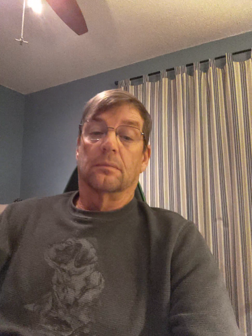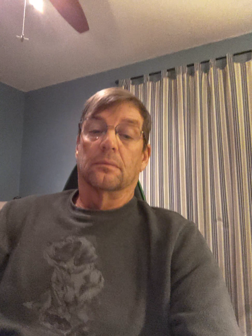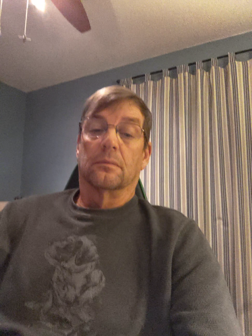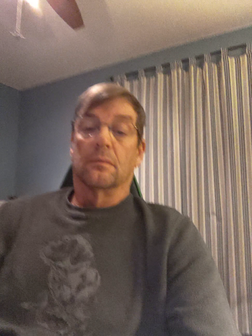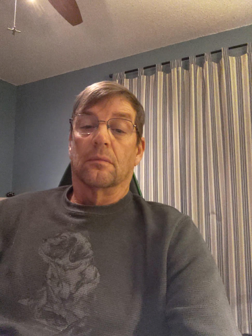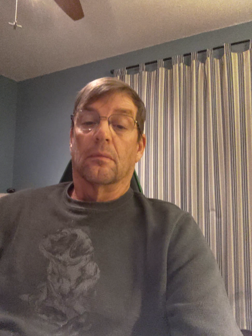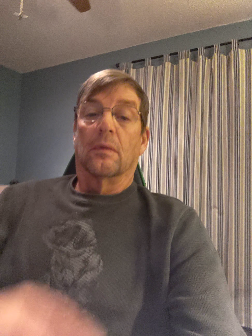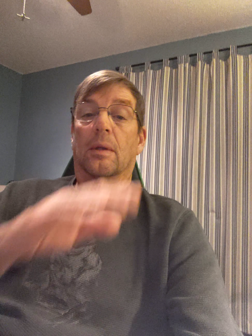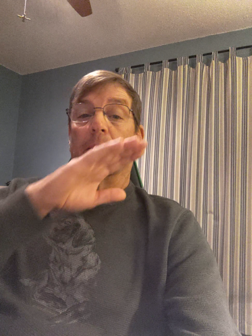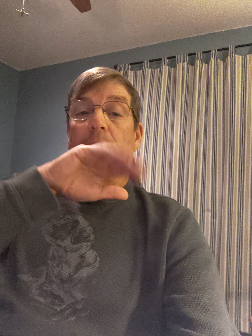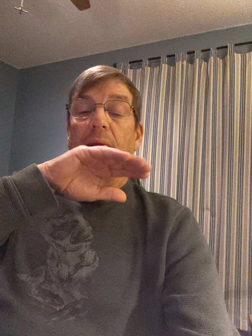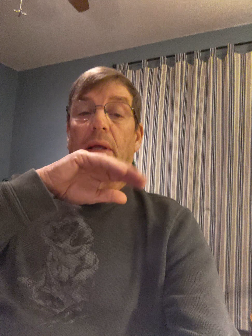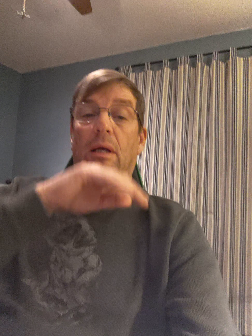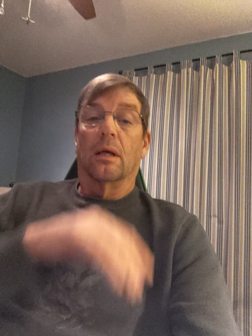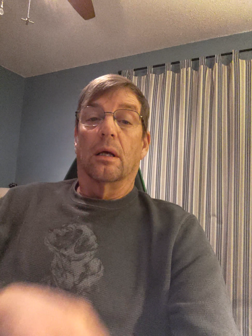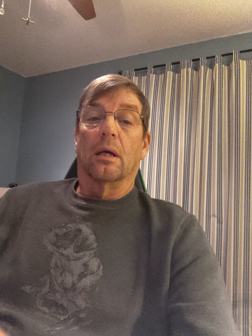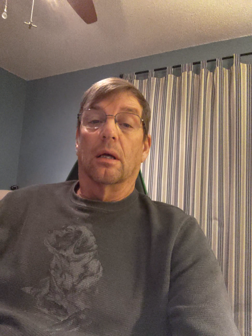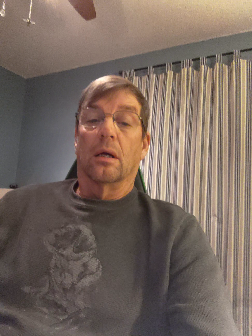pig